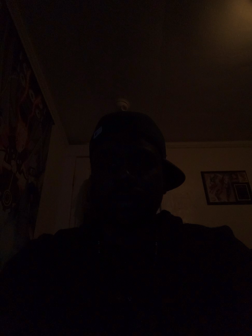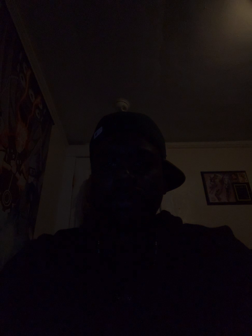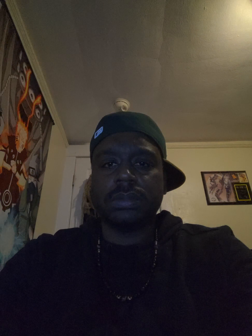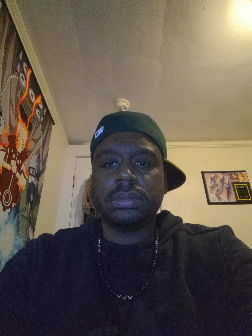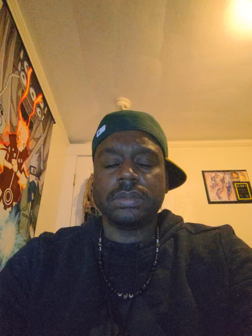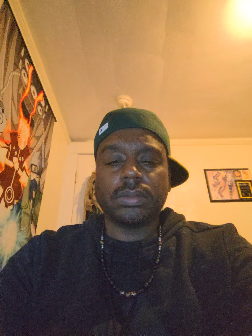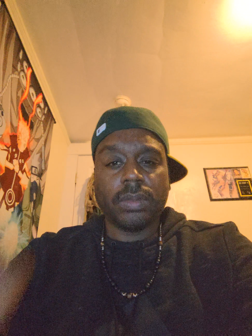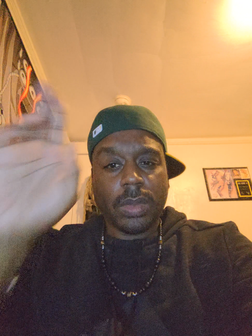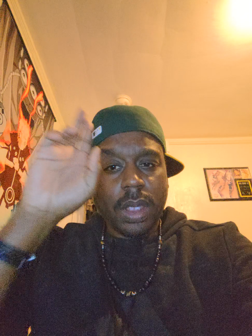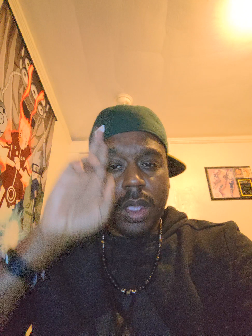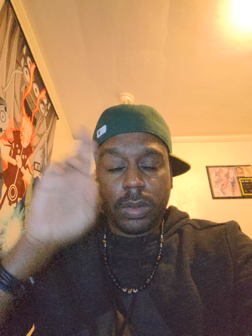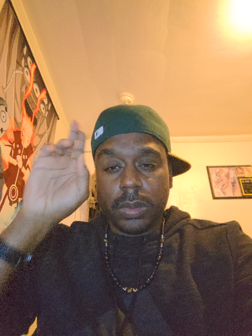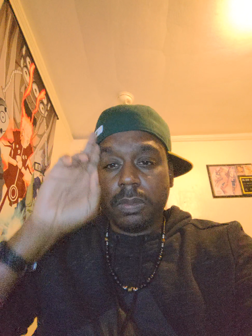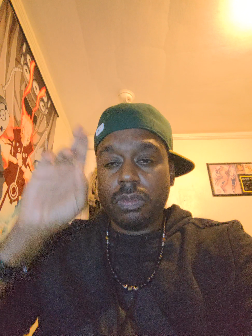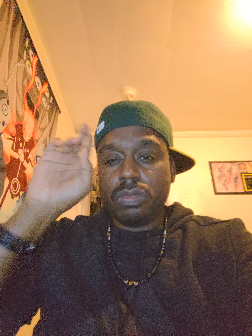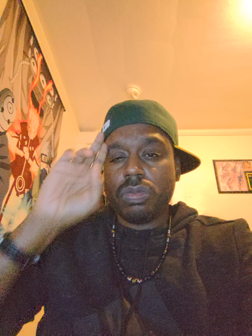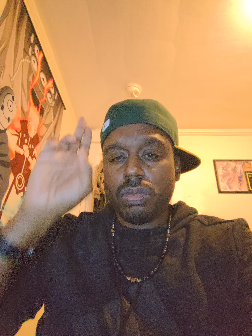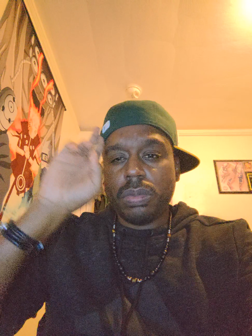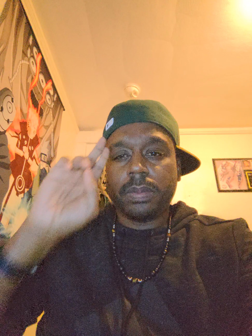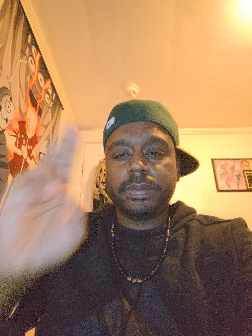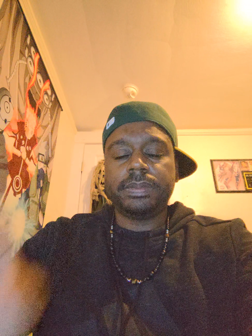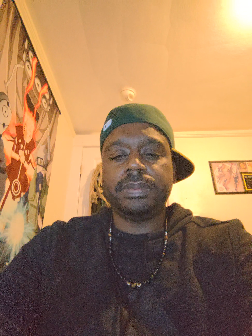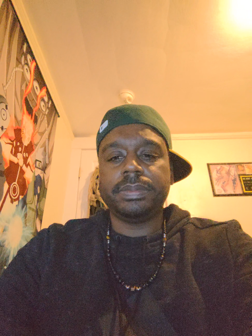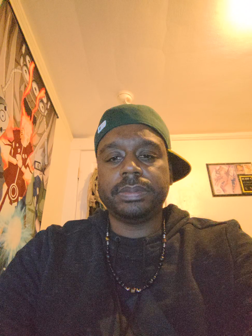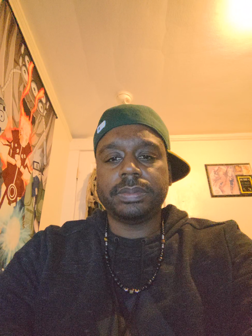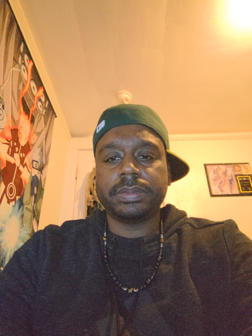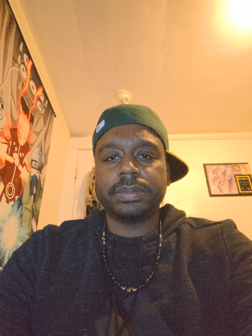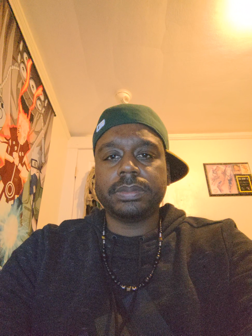uncle